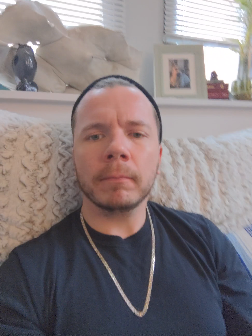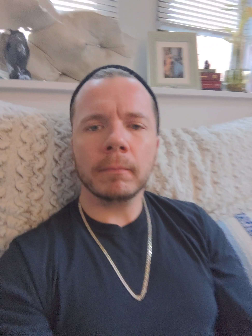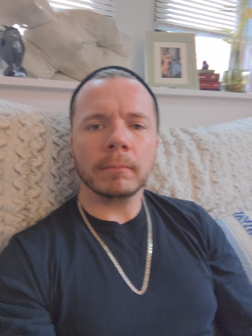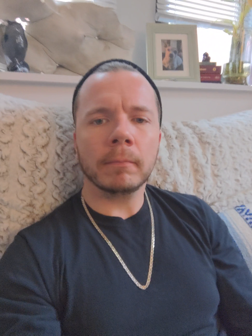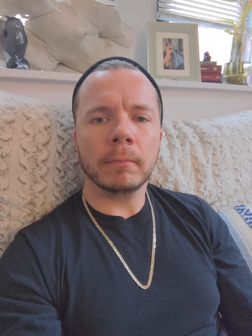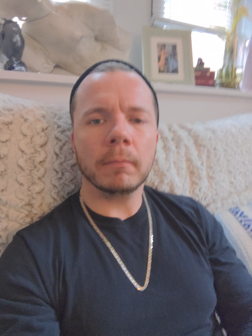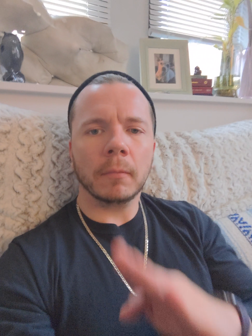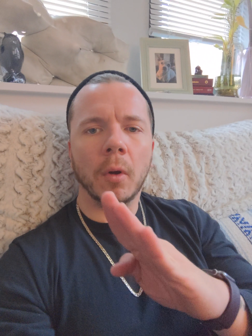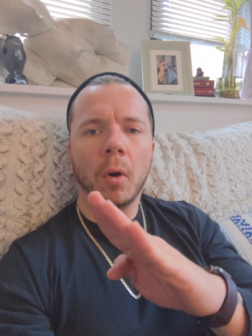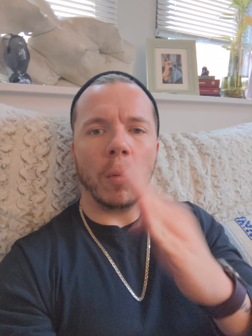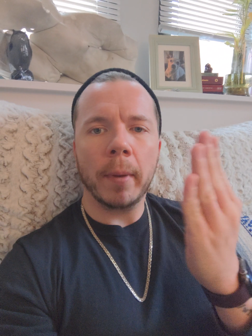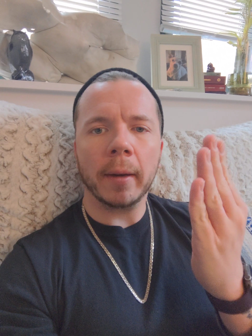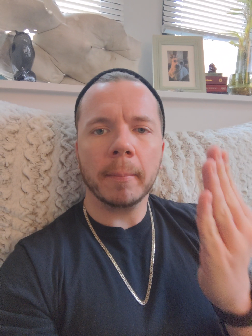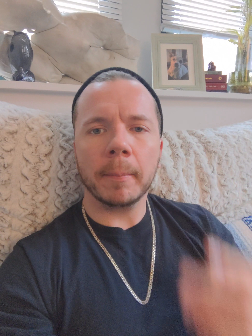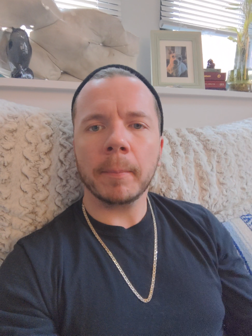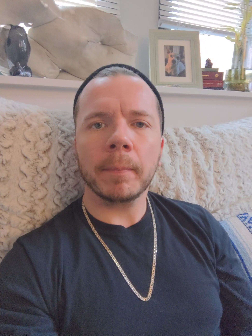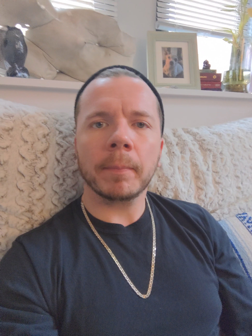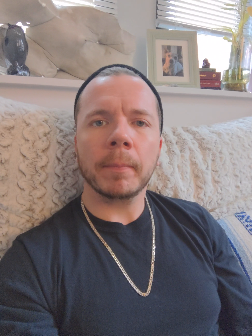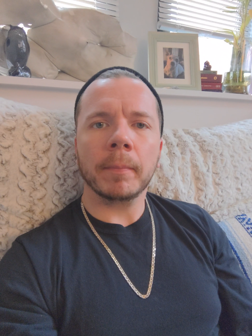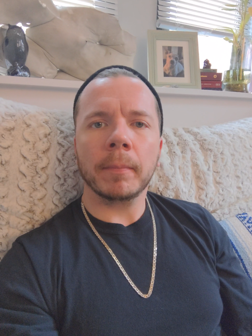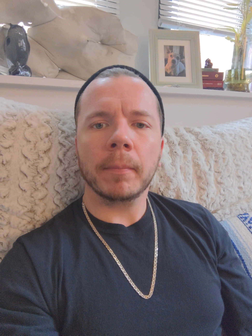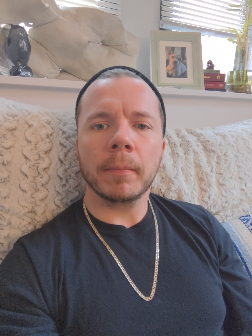open